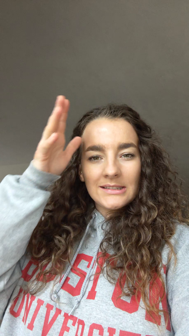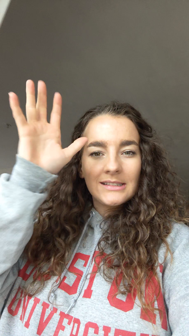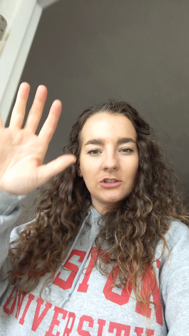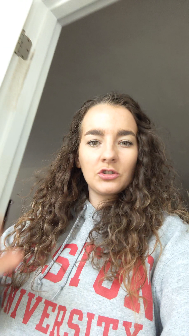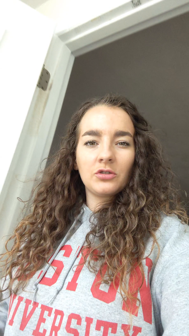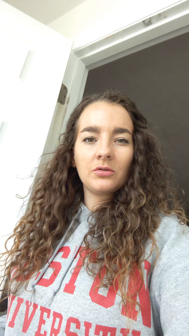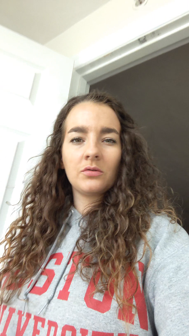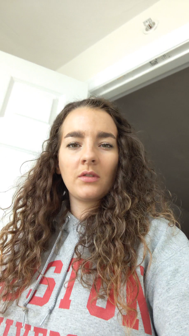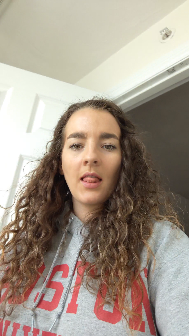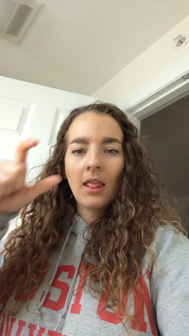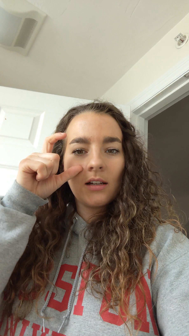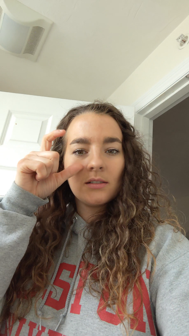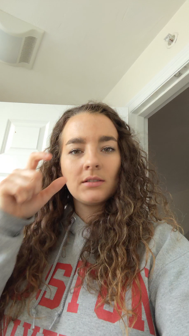glasses